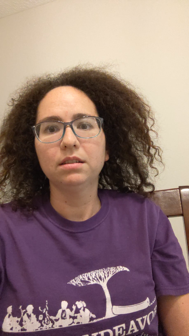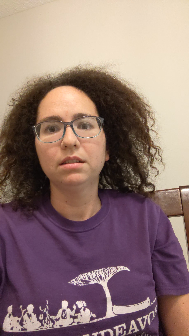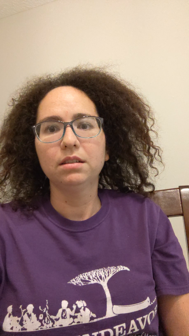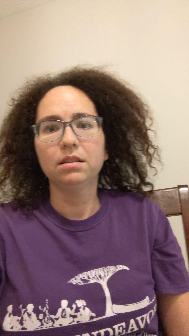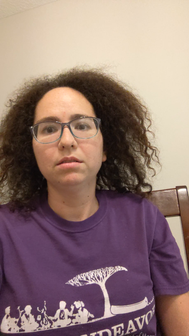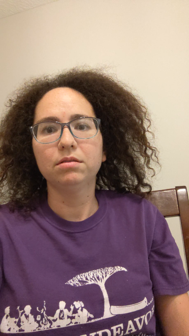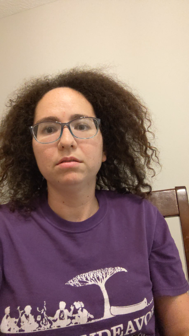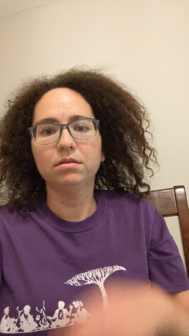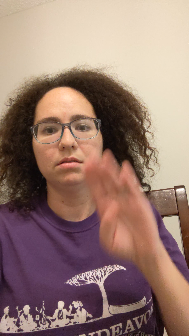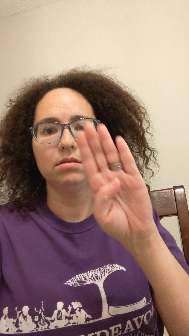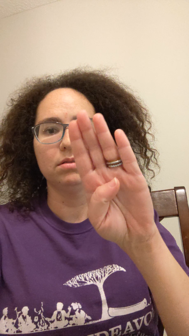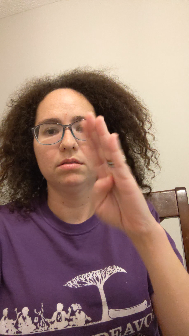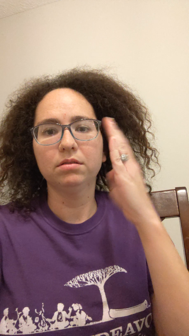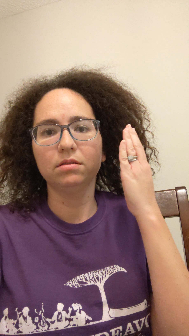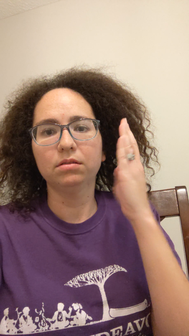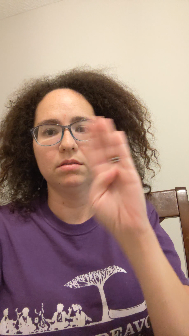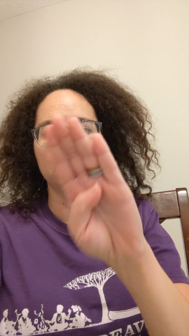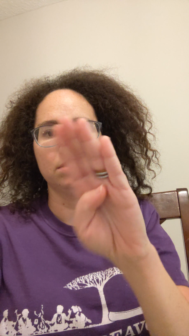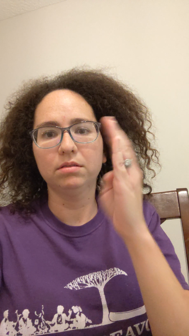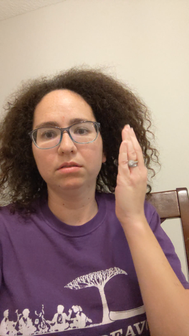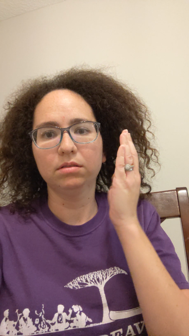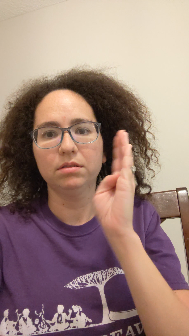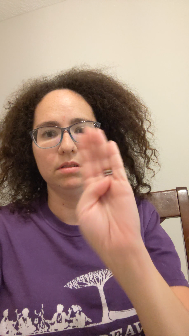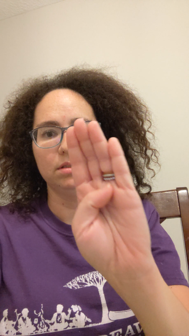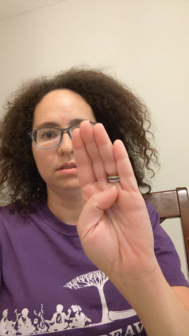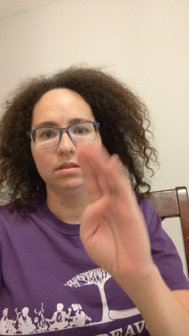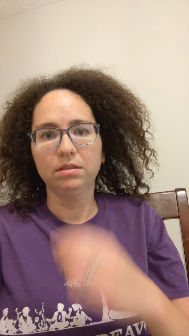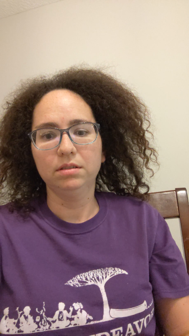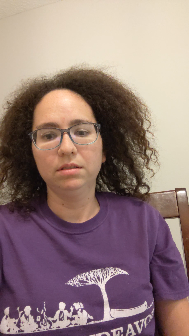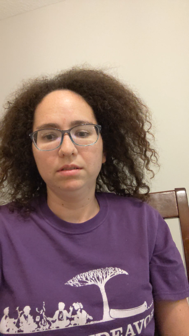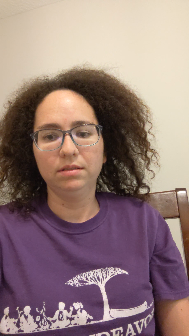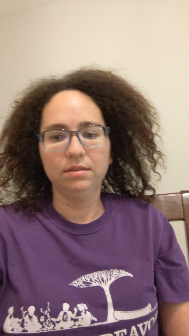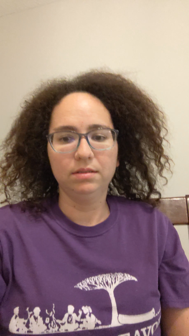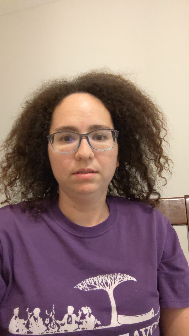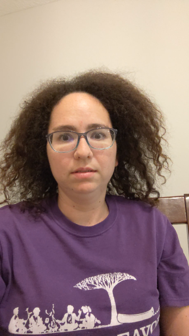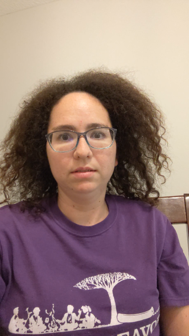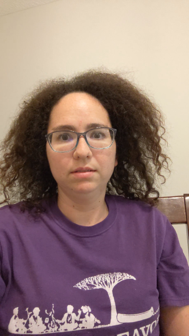door